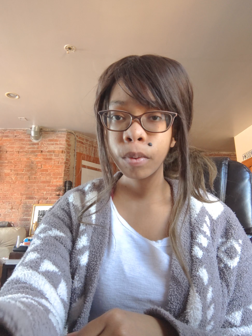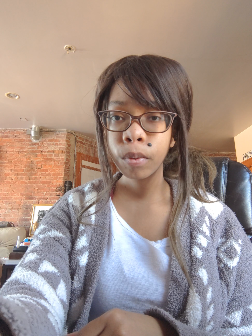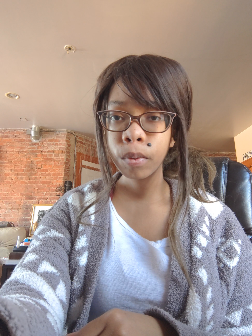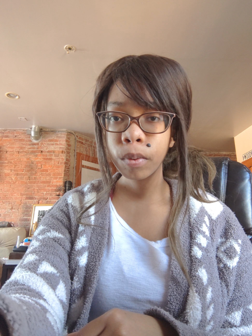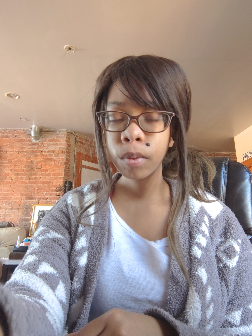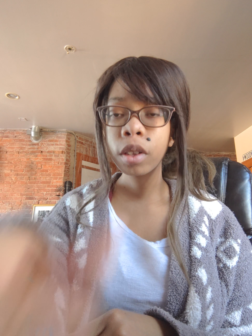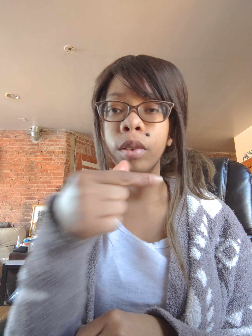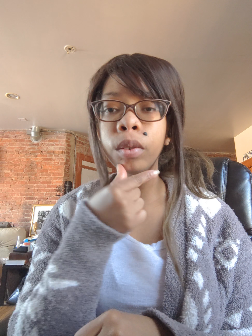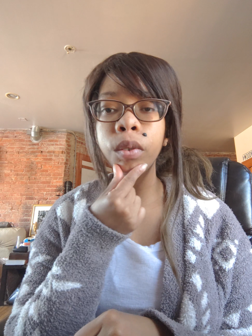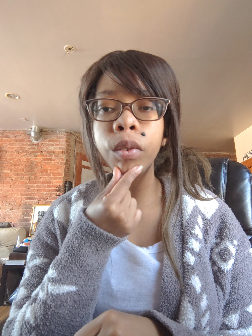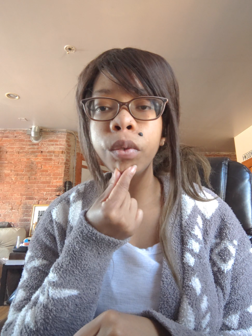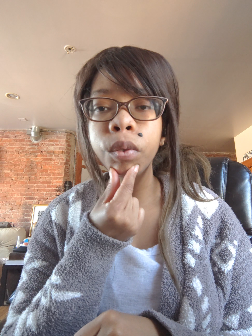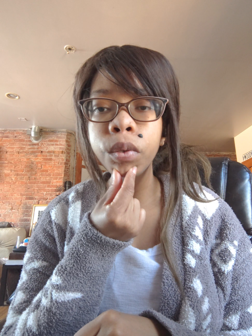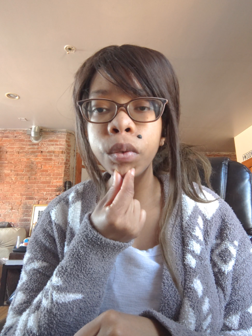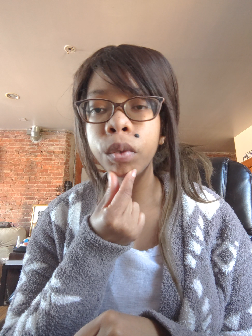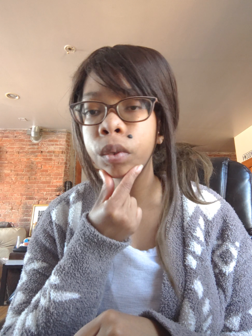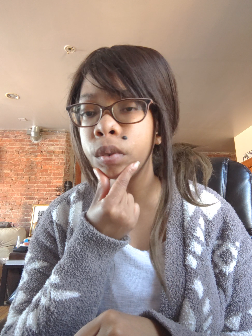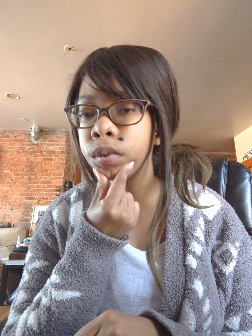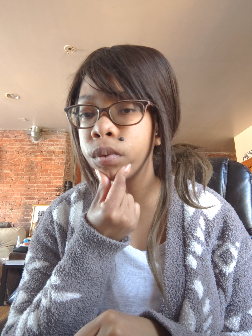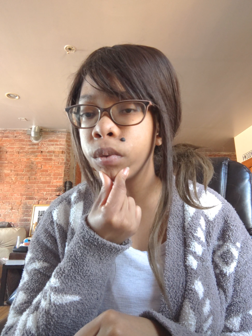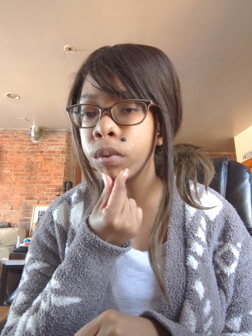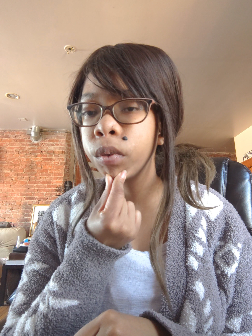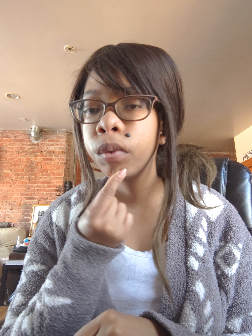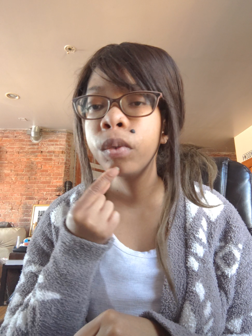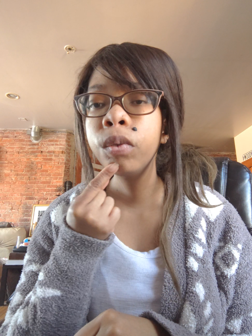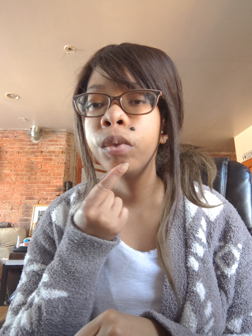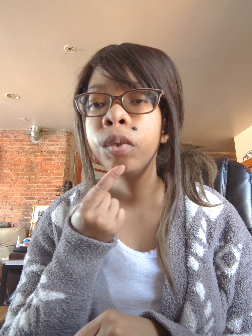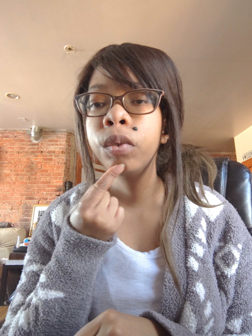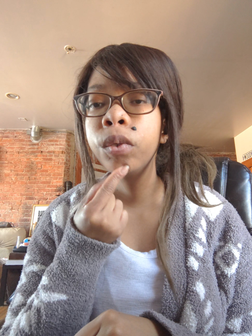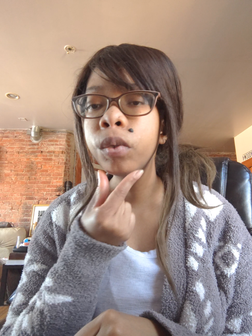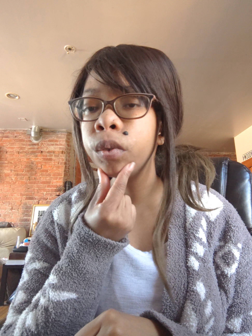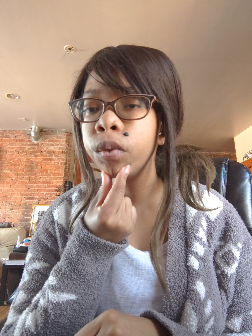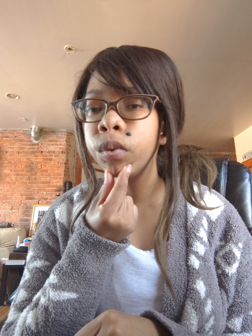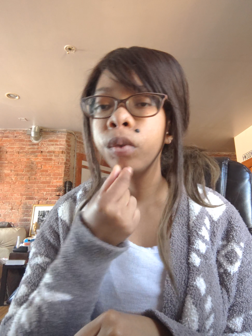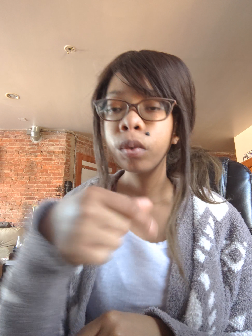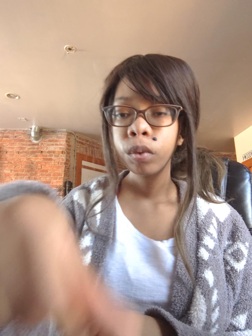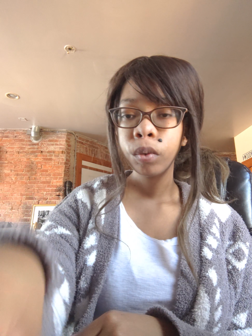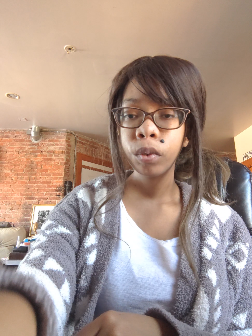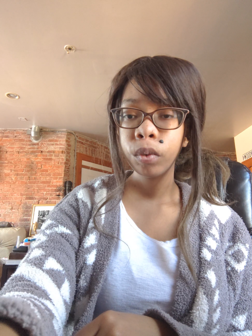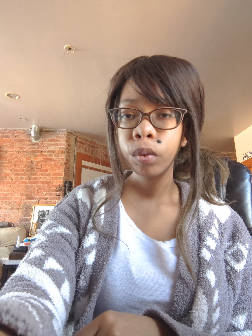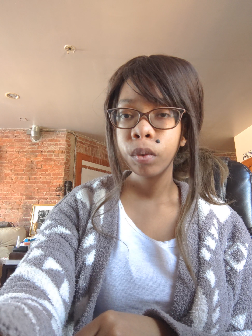chin